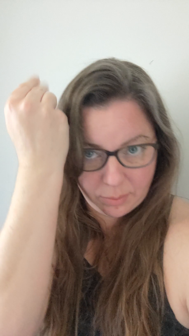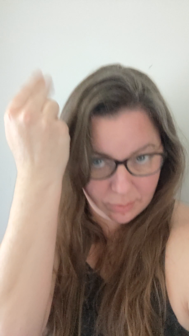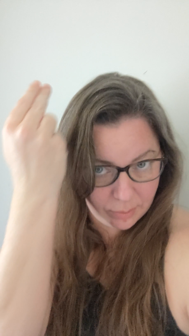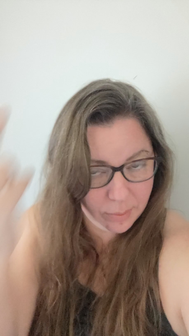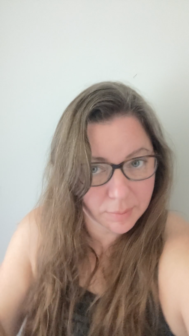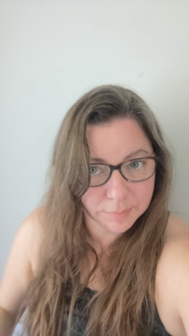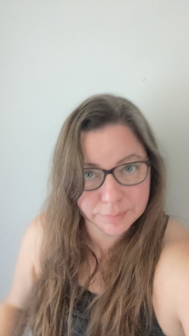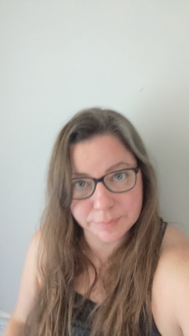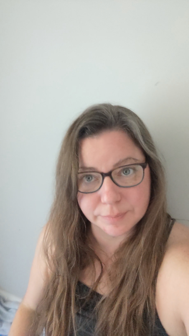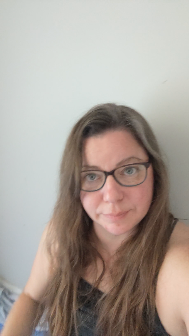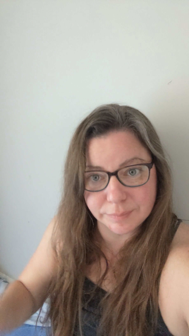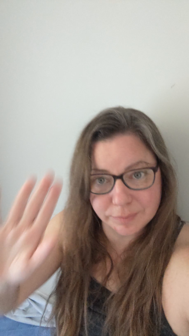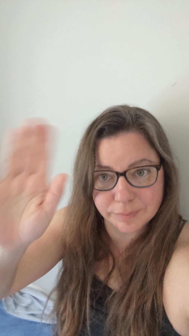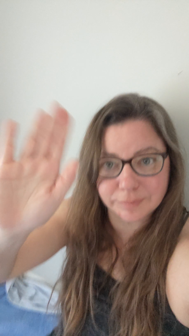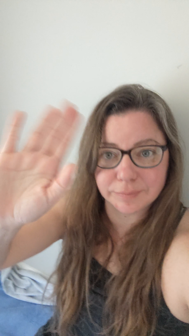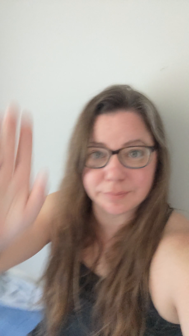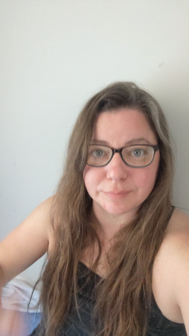hi